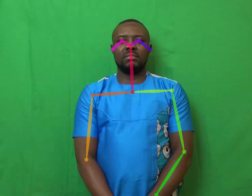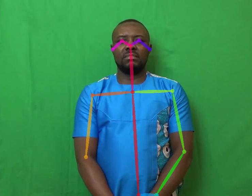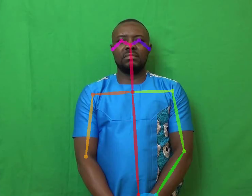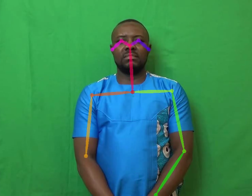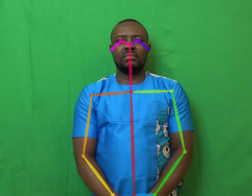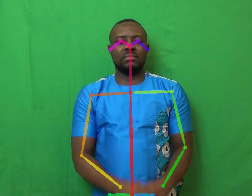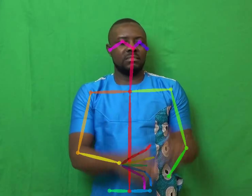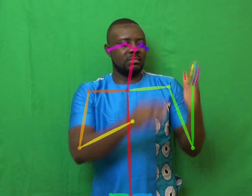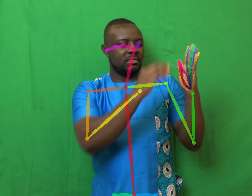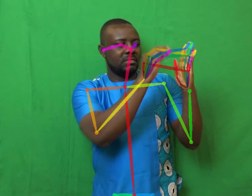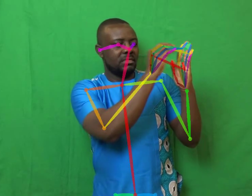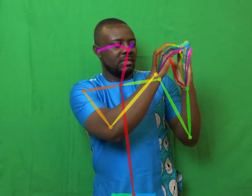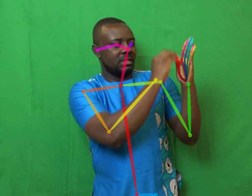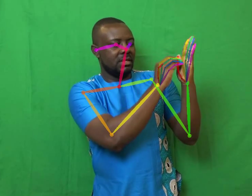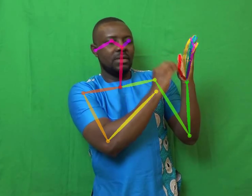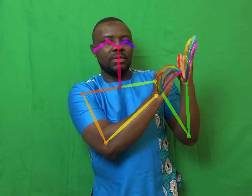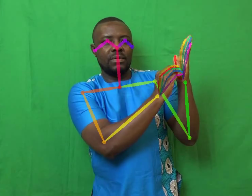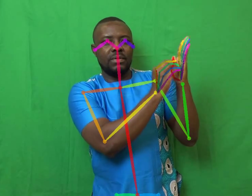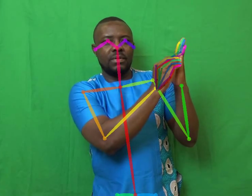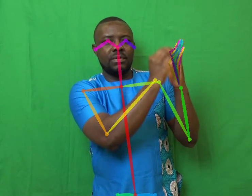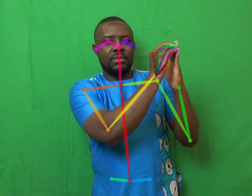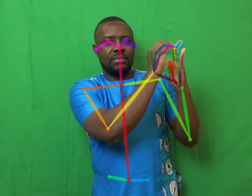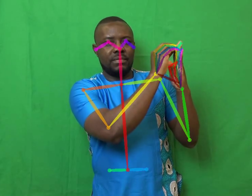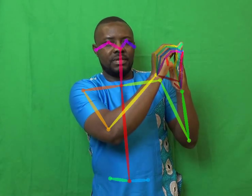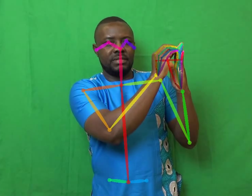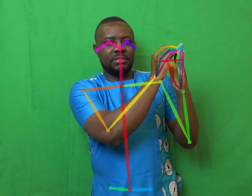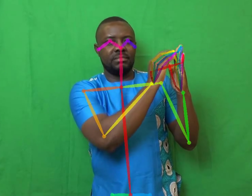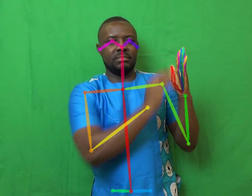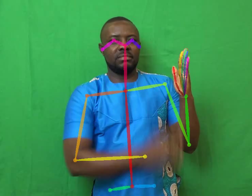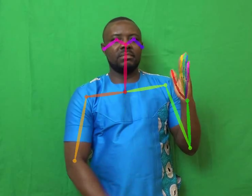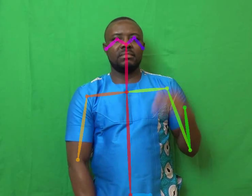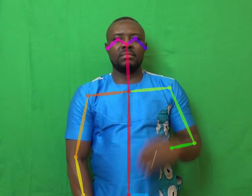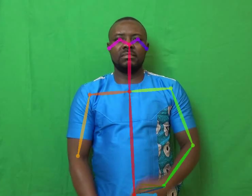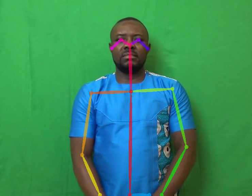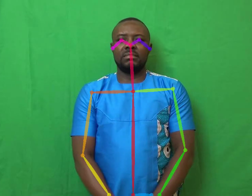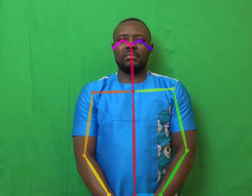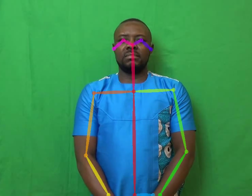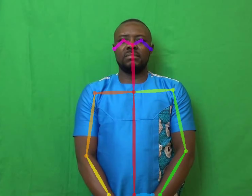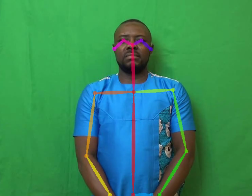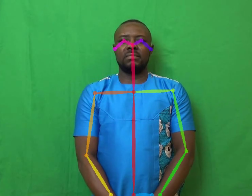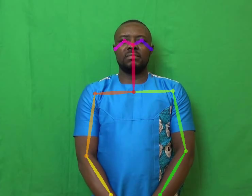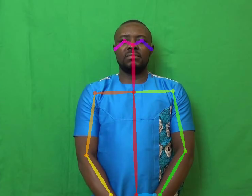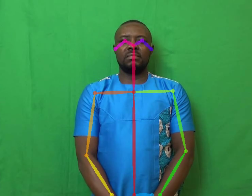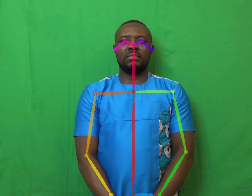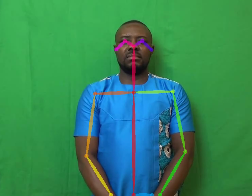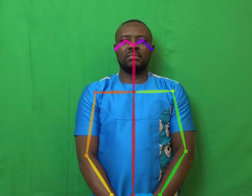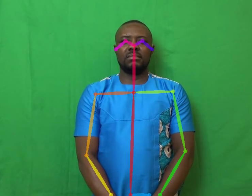region